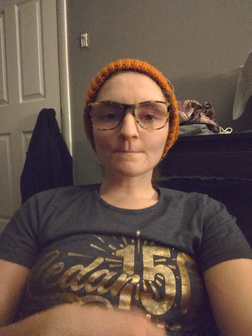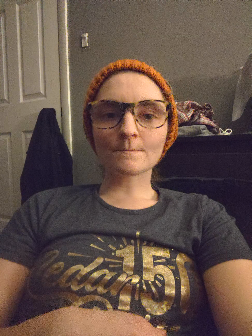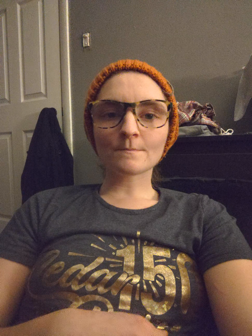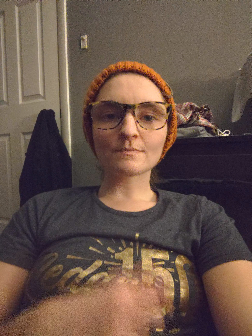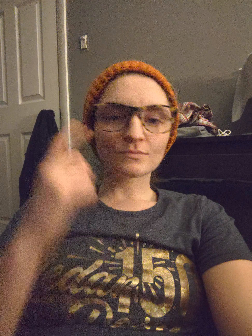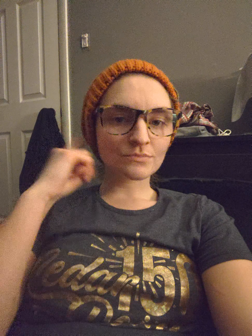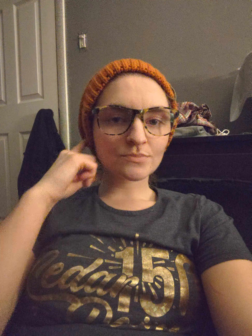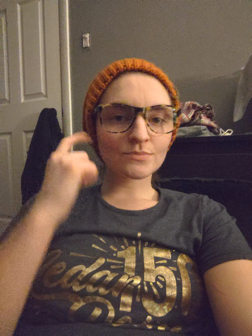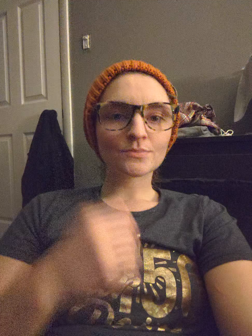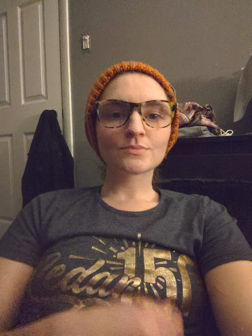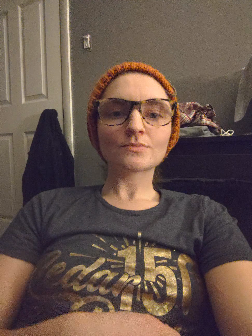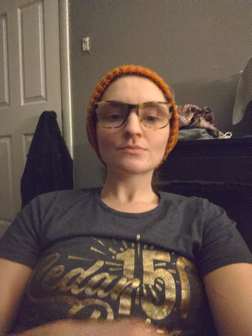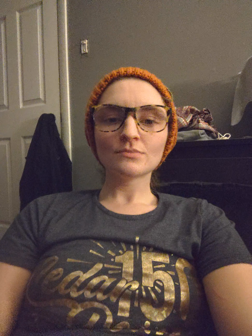ear